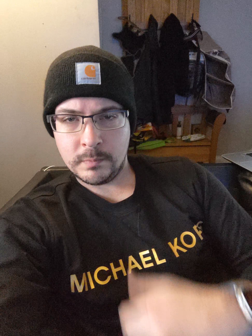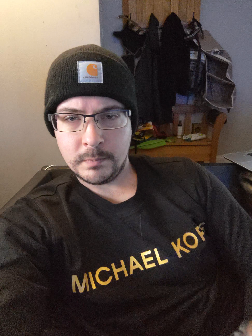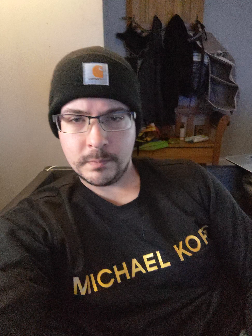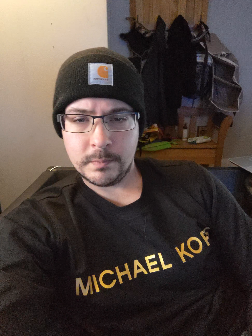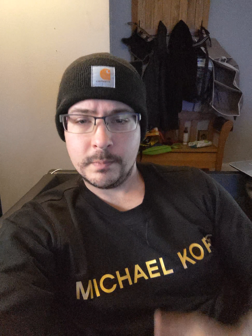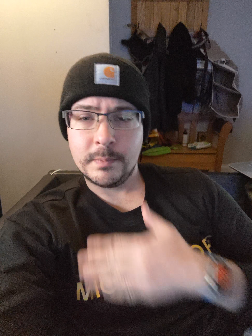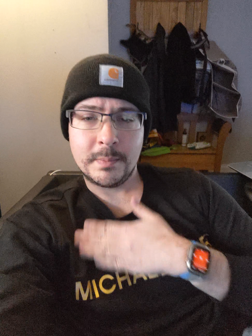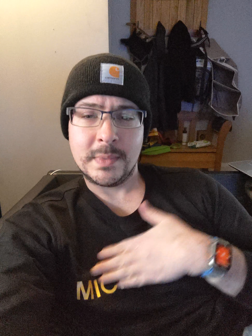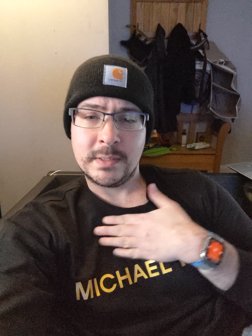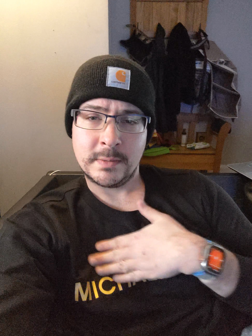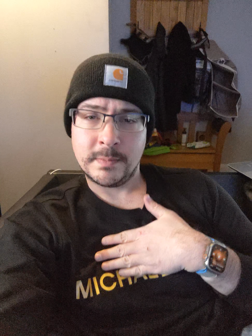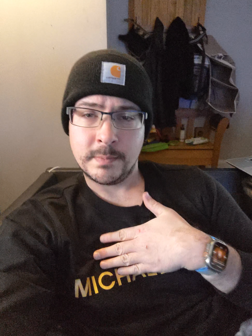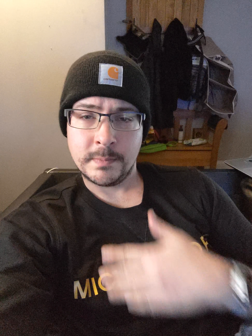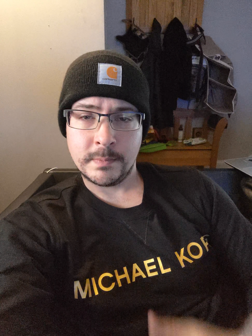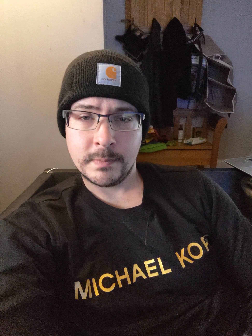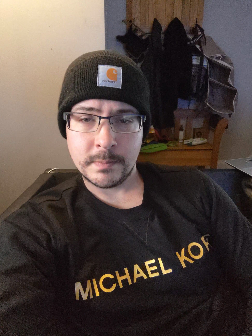please